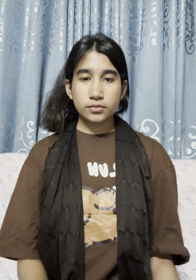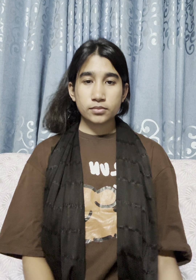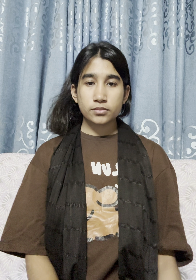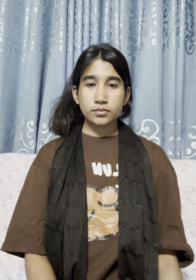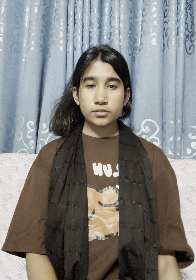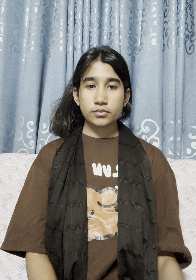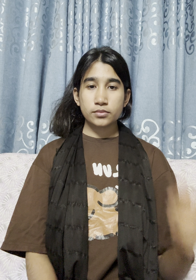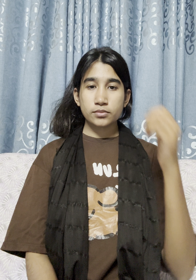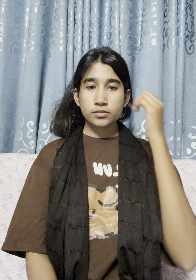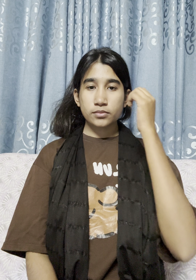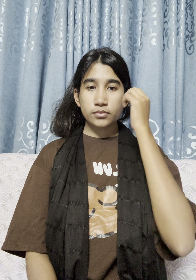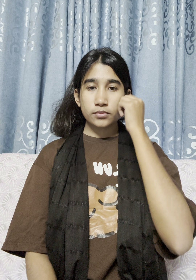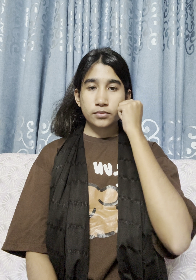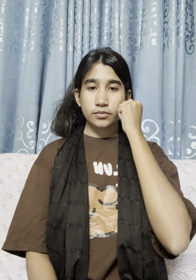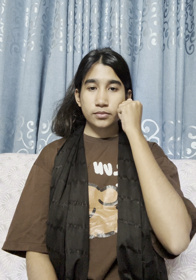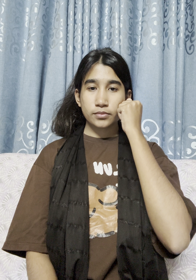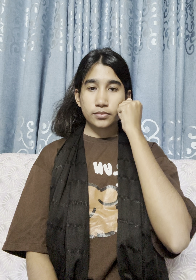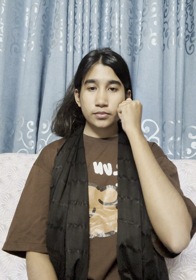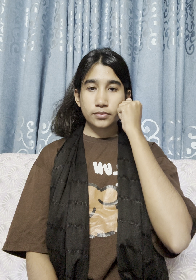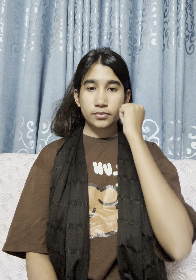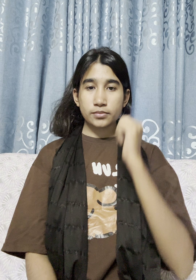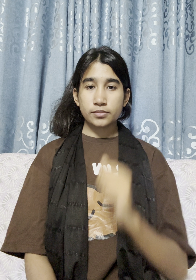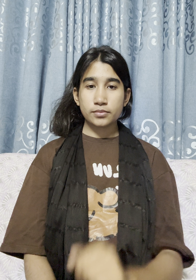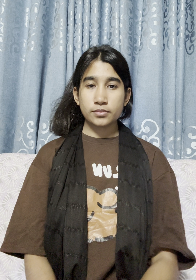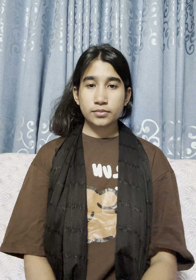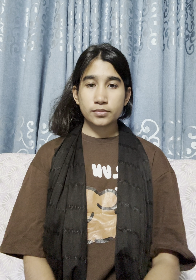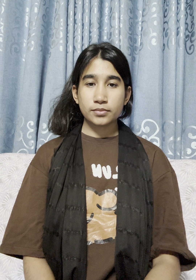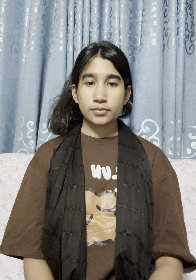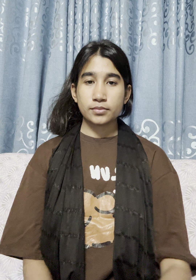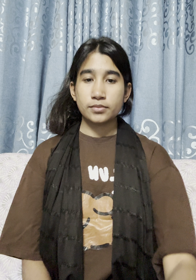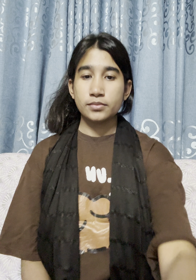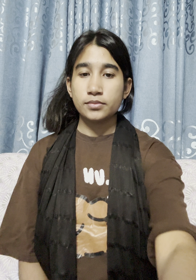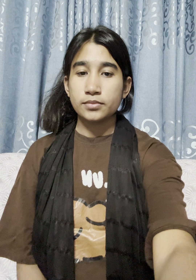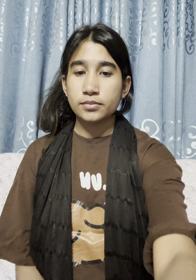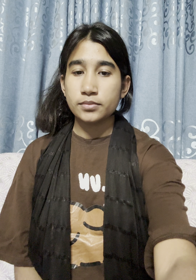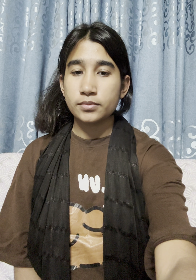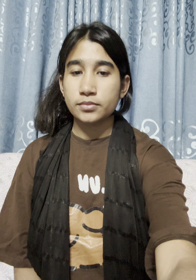আম